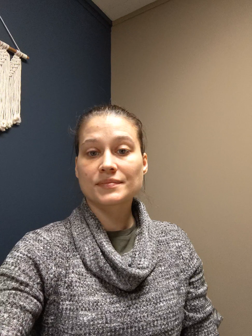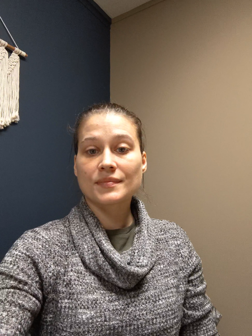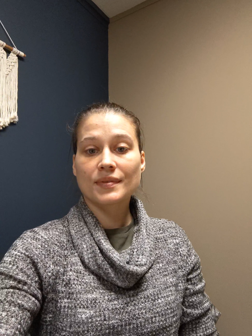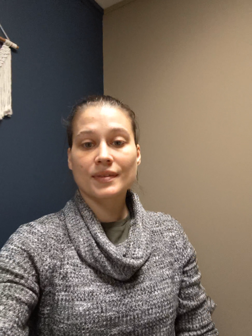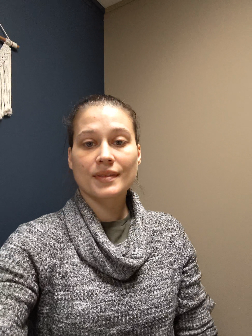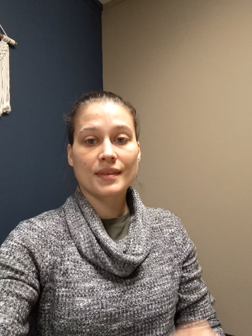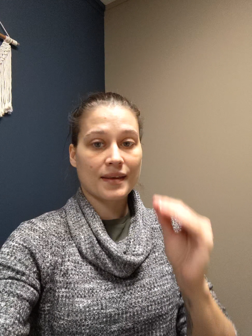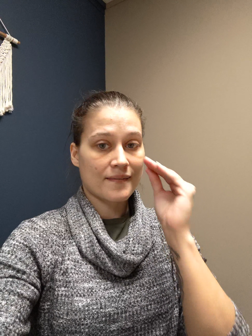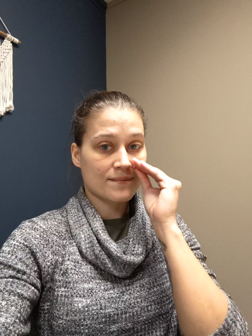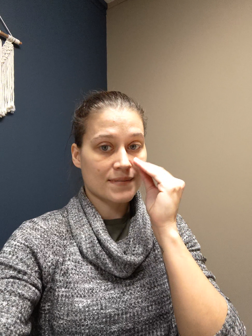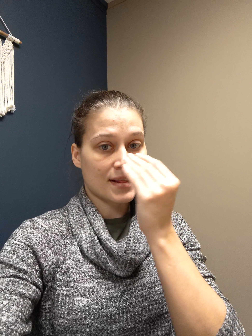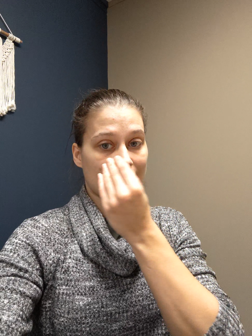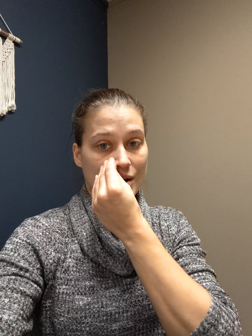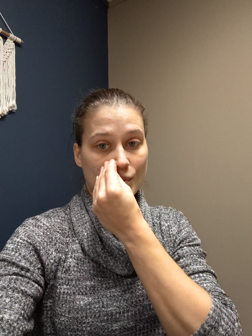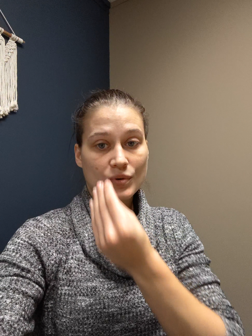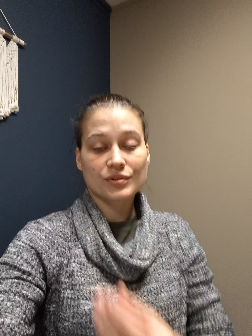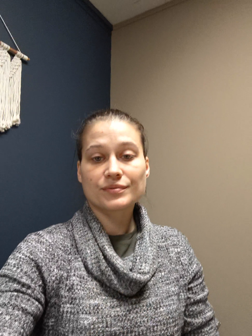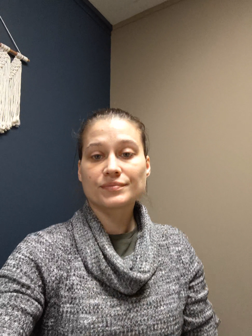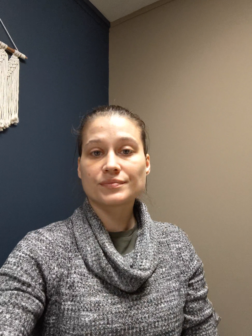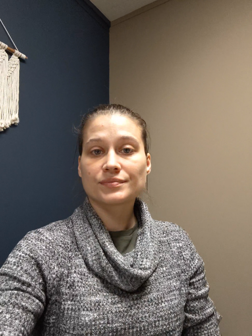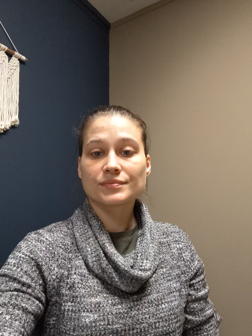flower